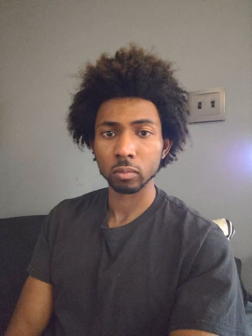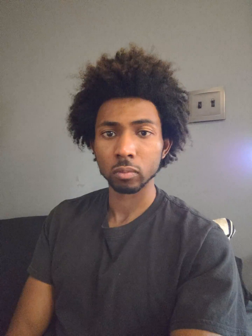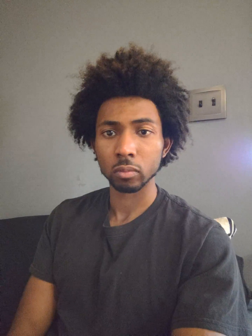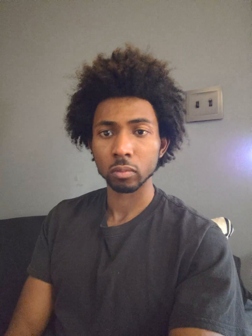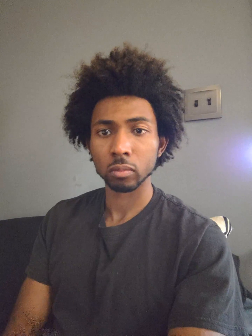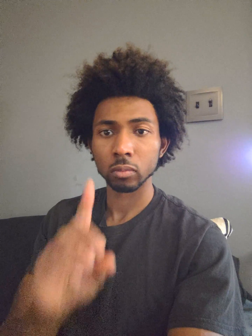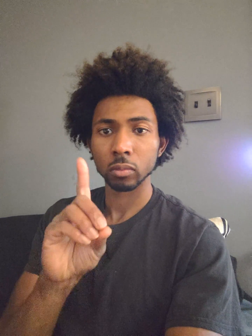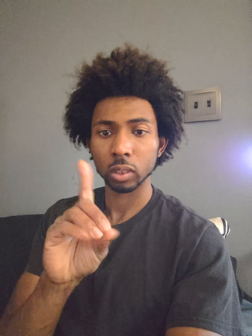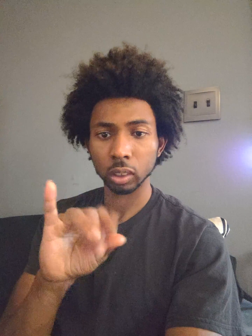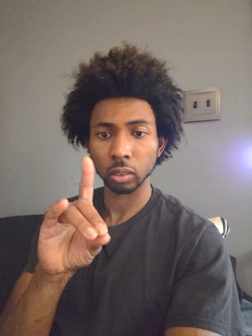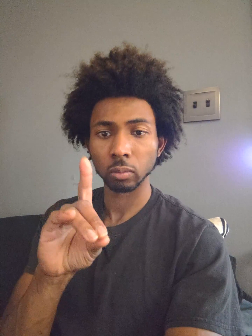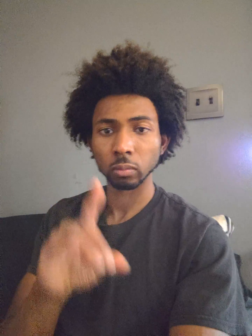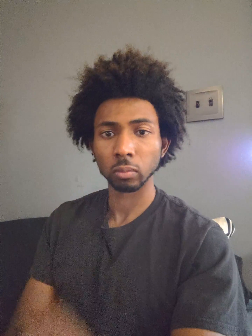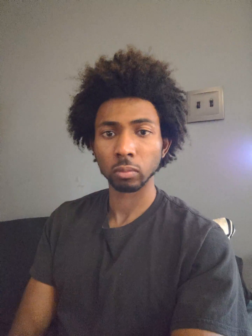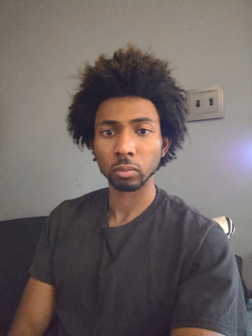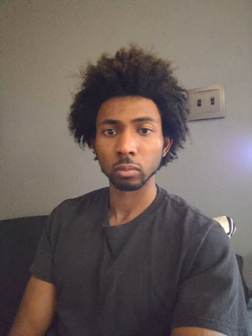did